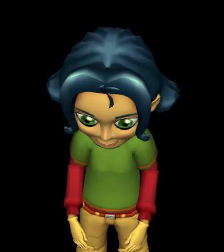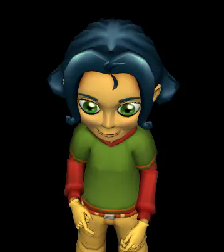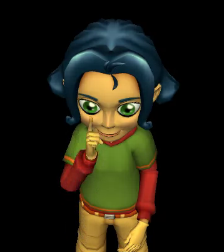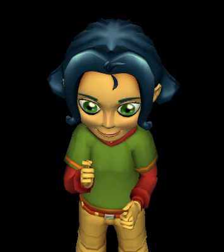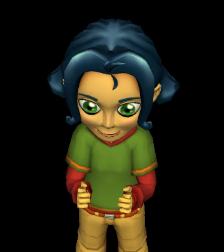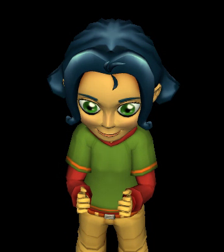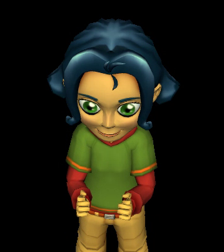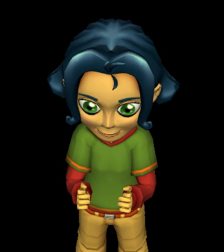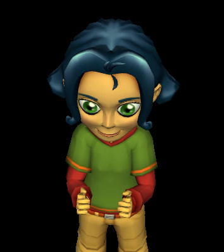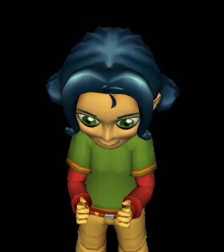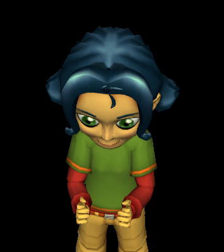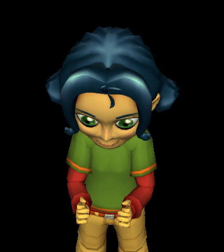ينتبه